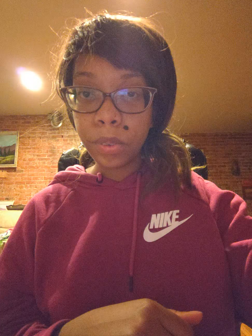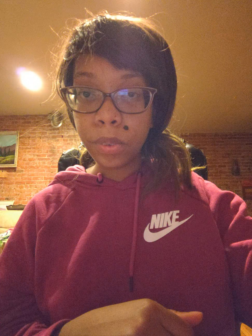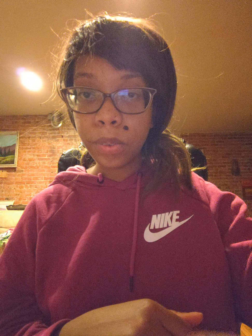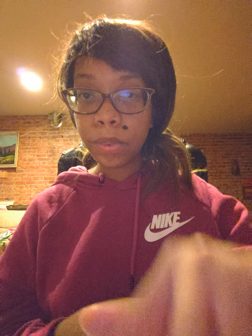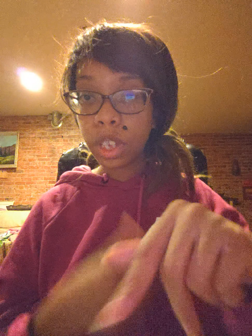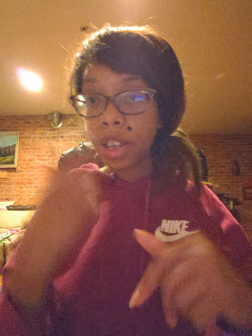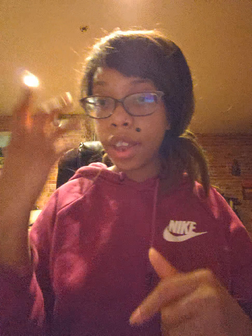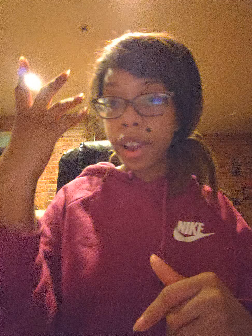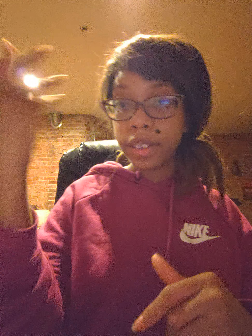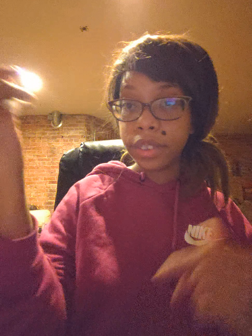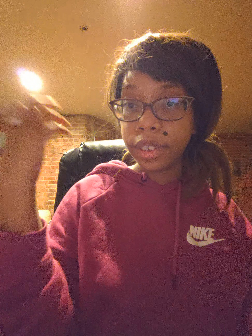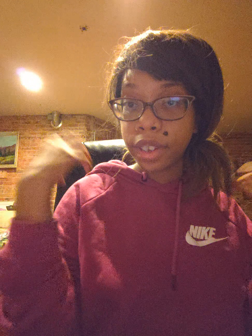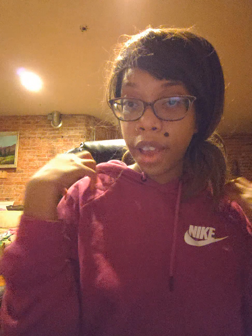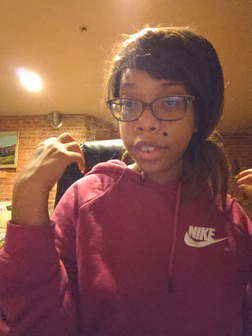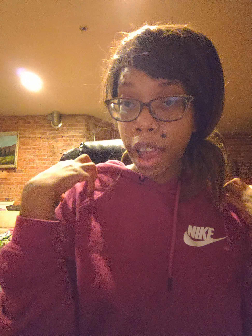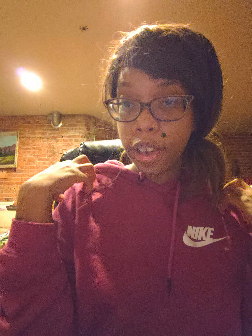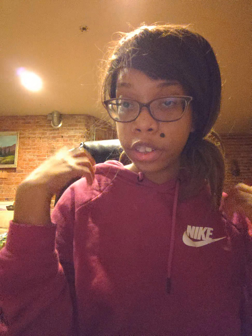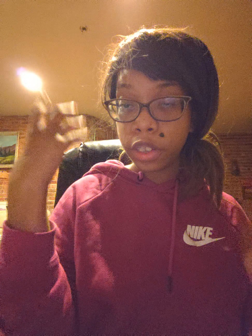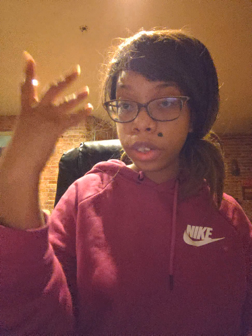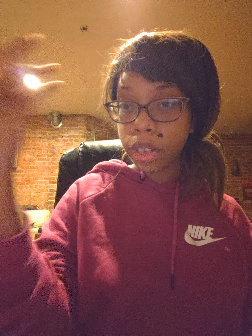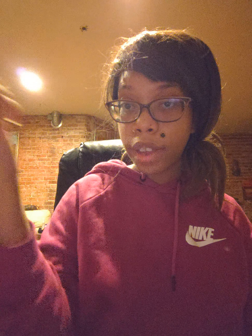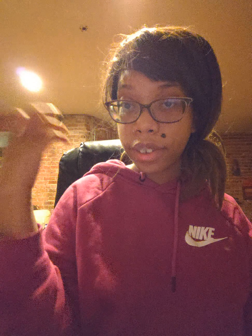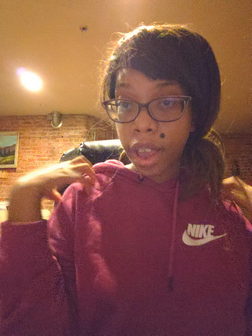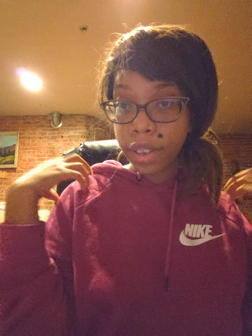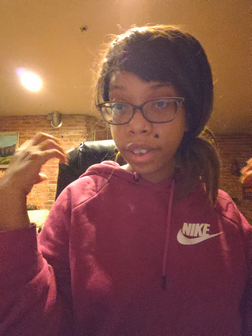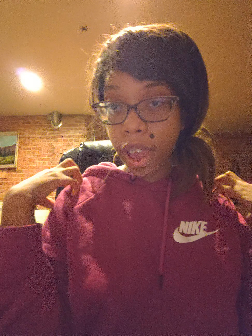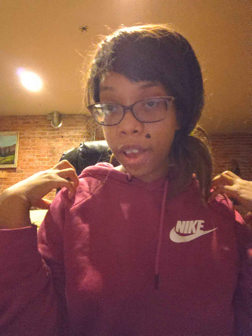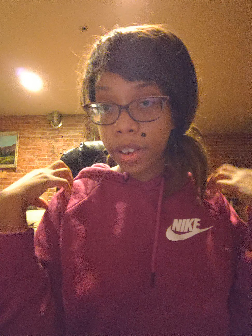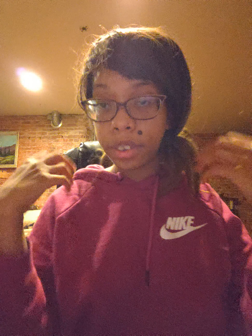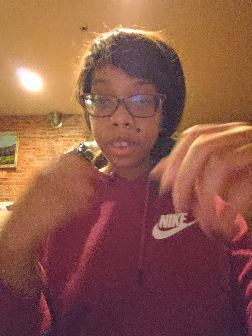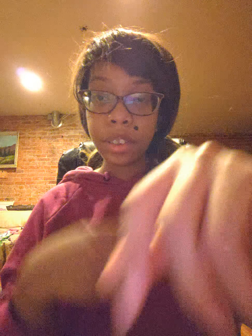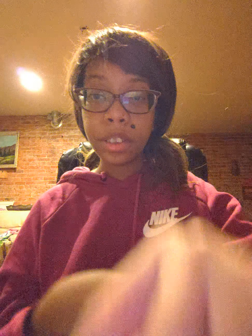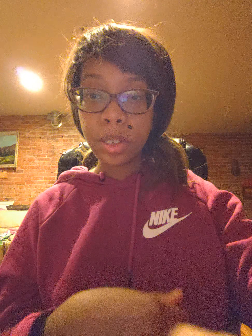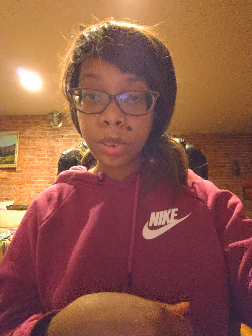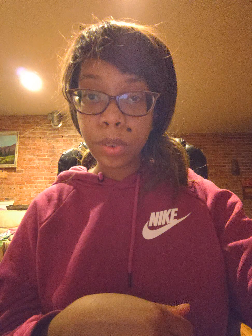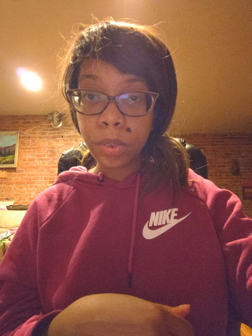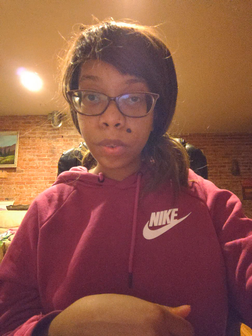outside